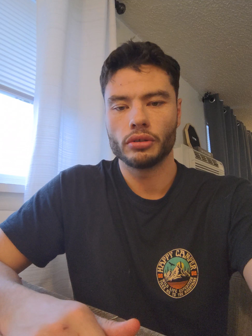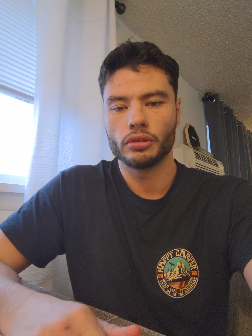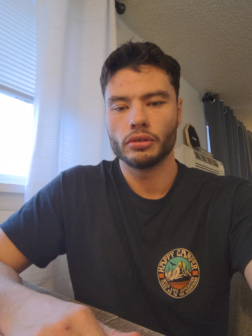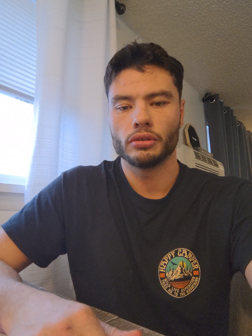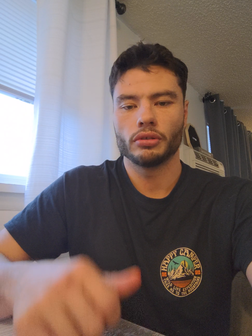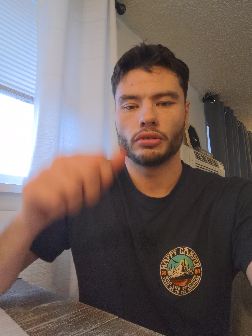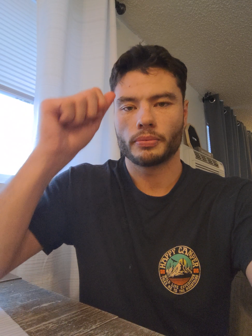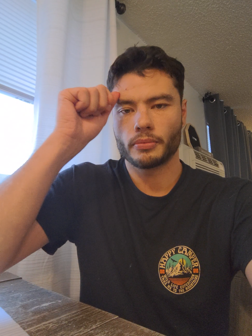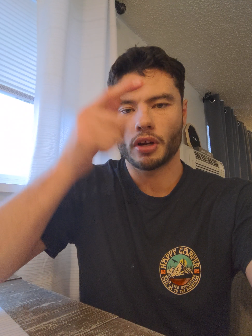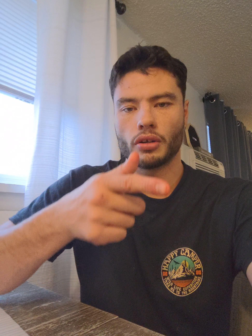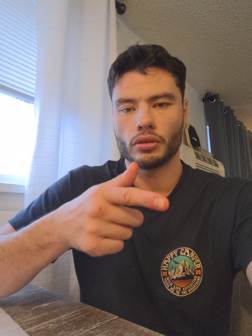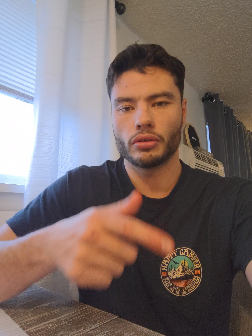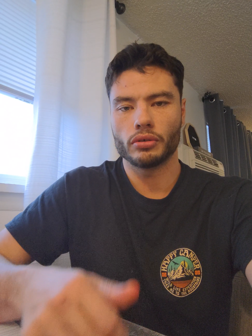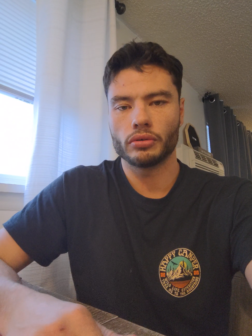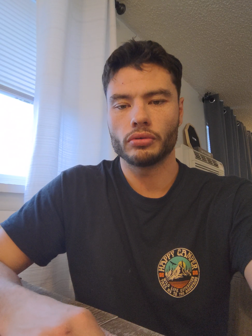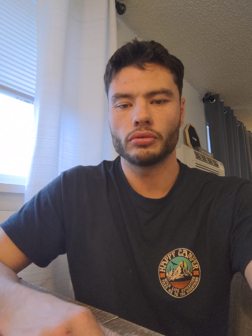brother